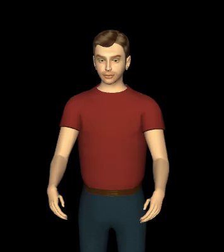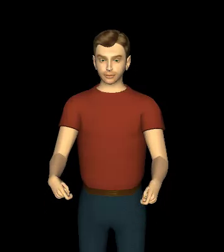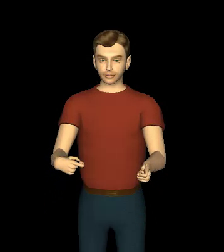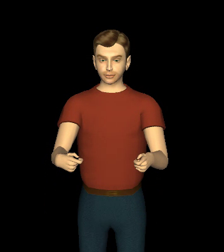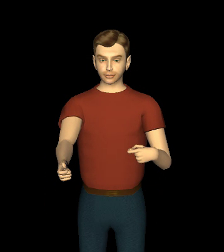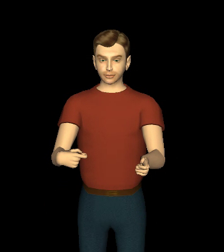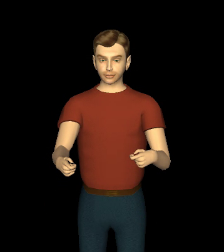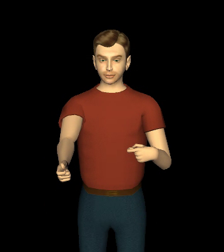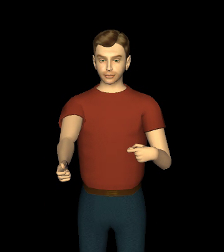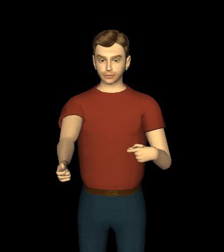تجارة